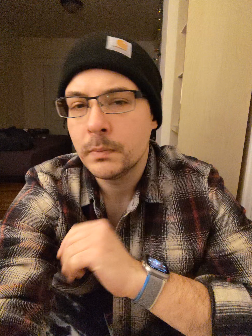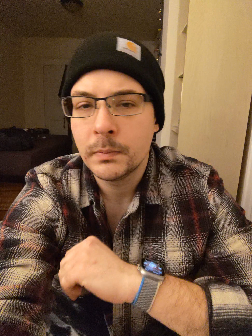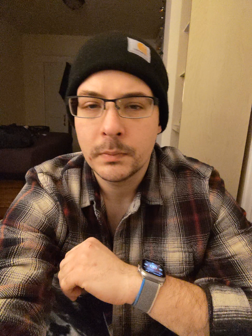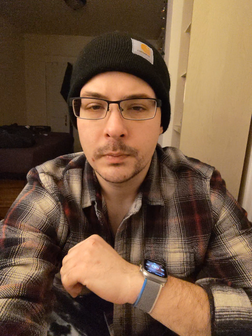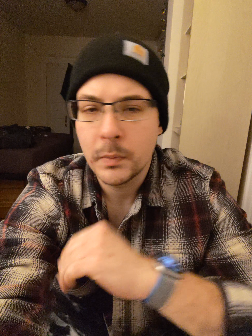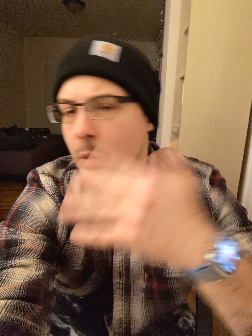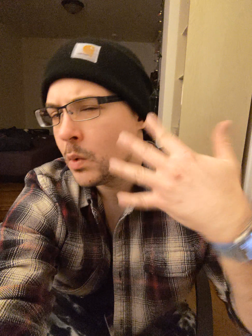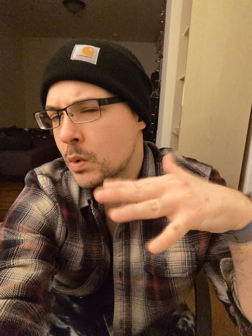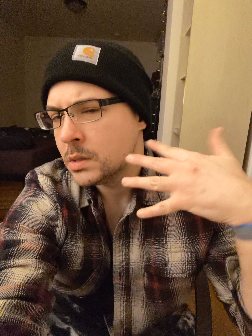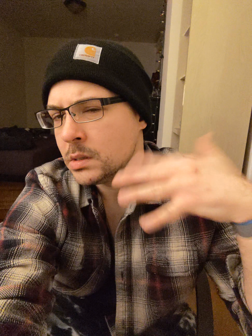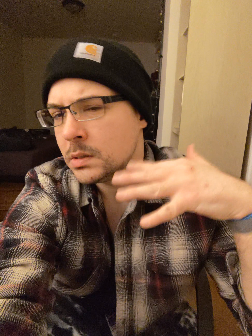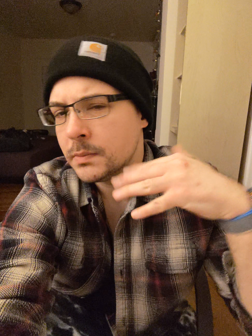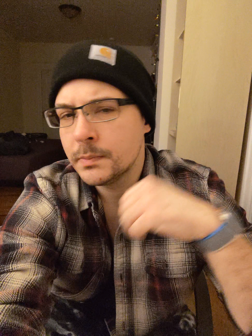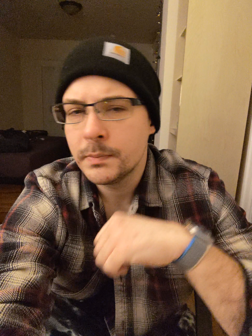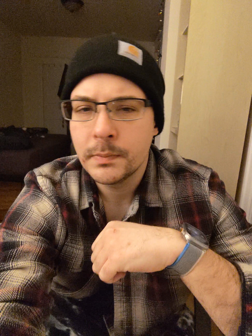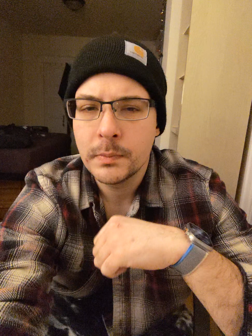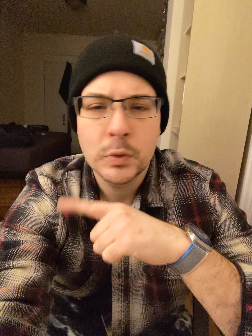noisy